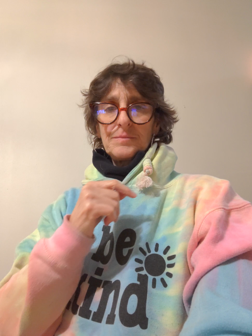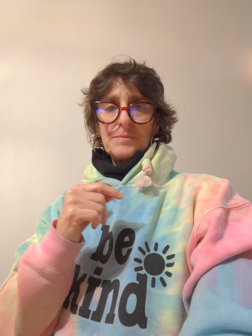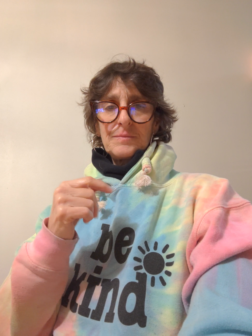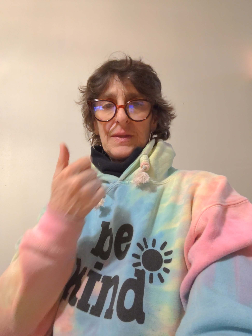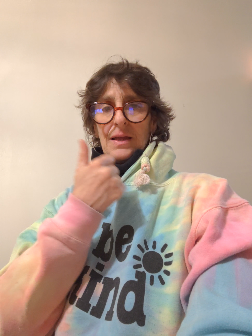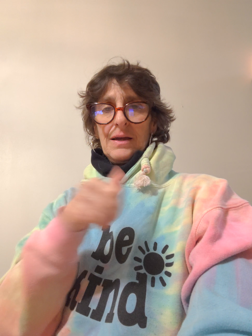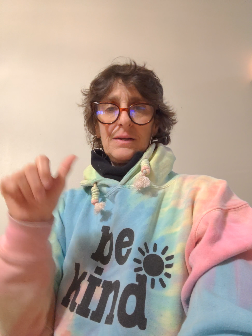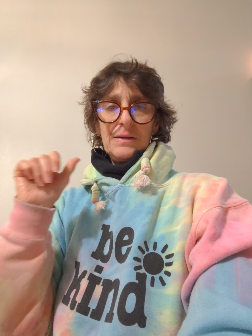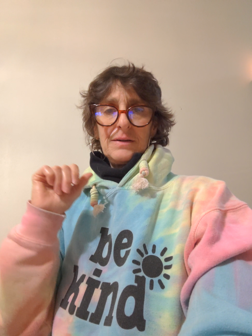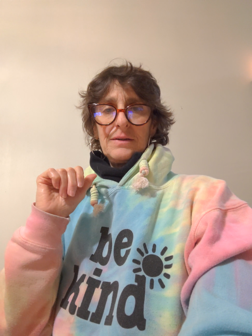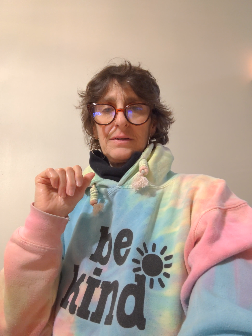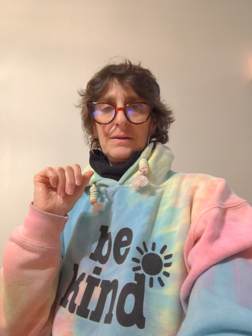any